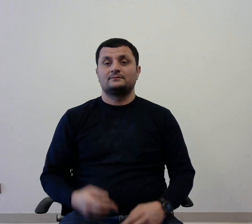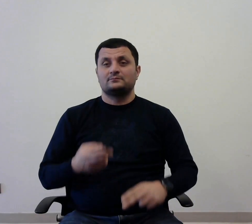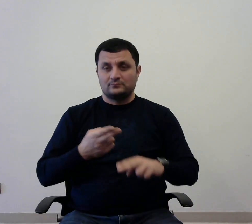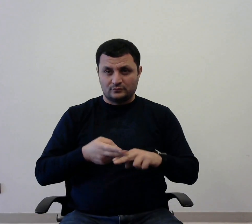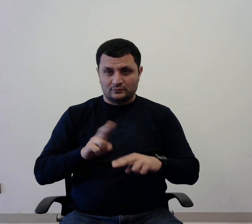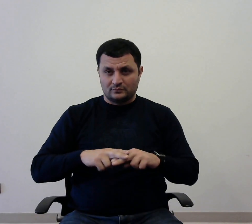bu